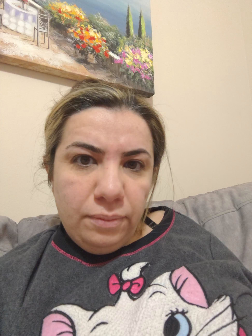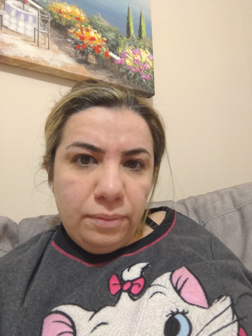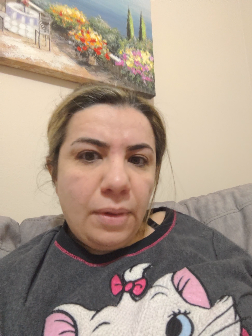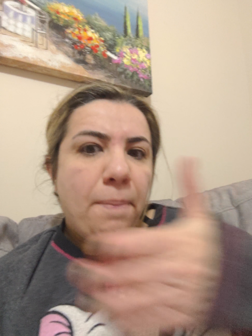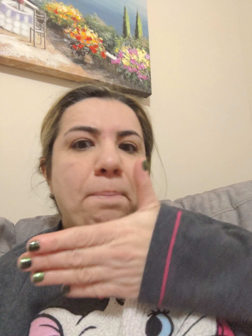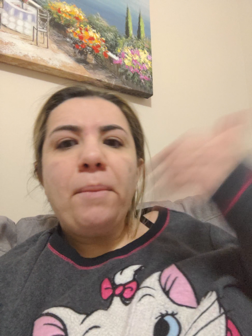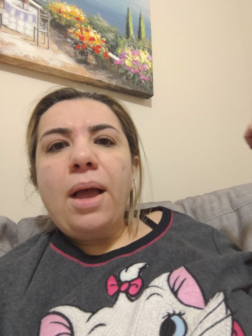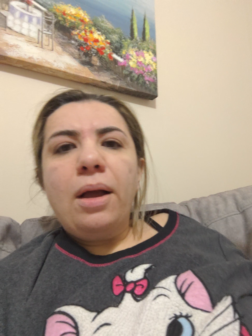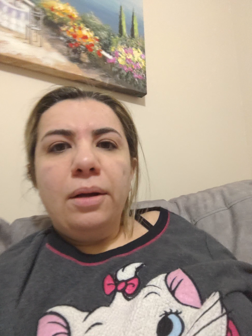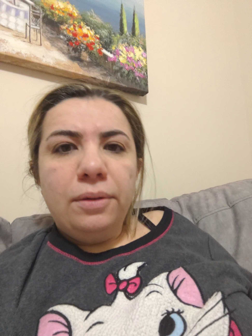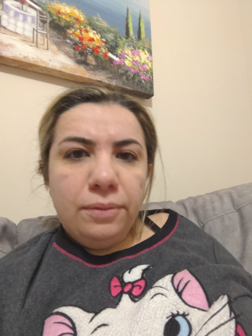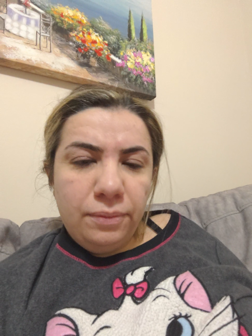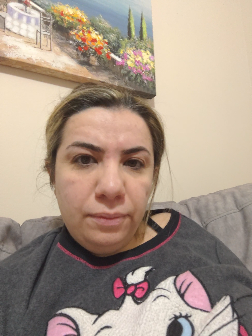better